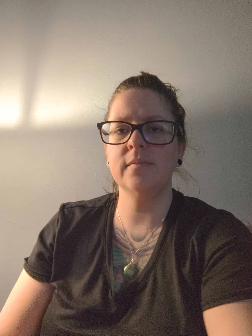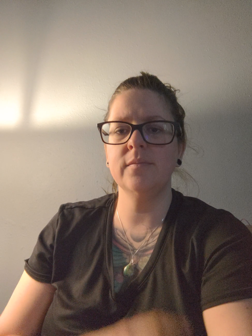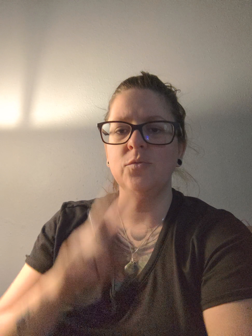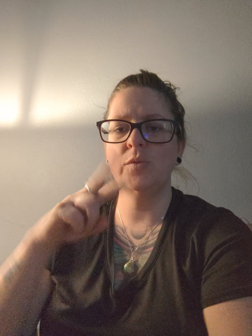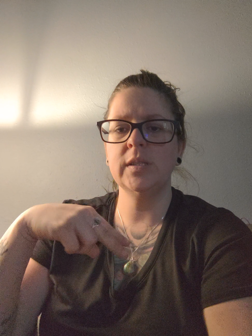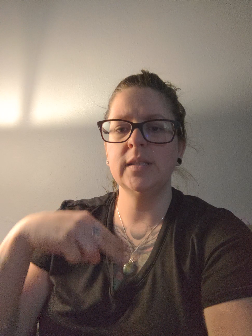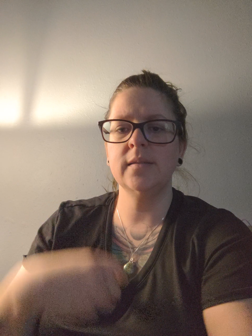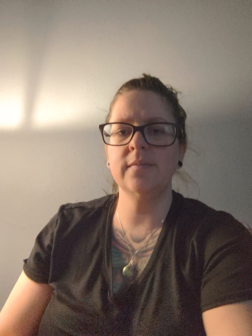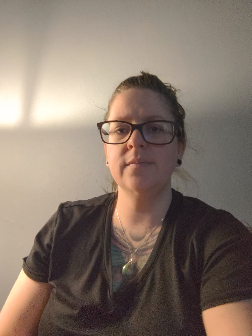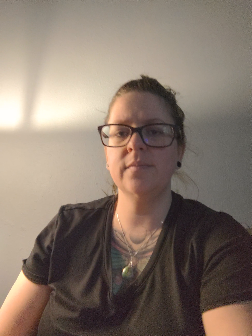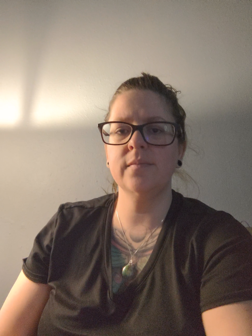read